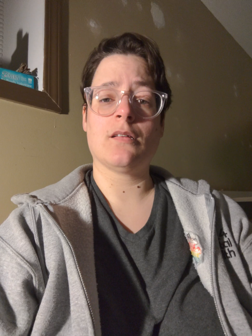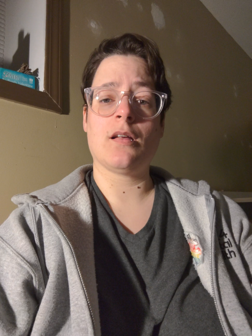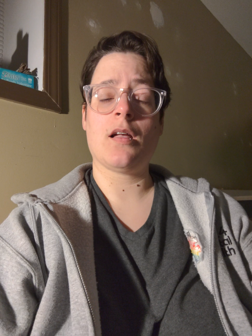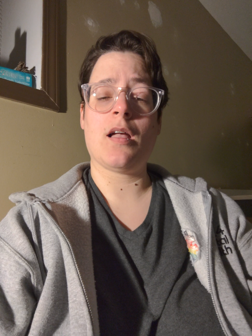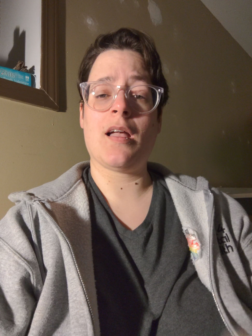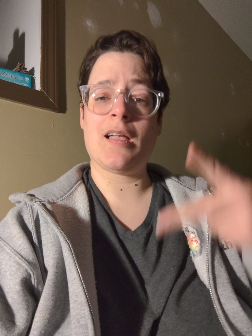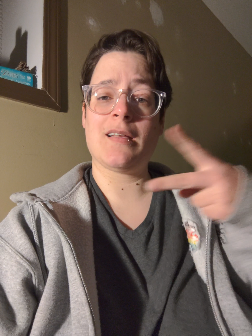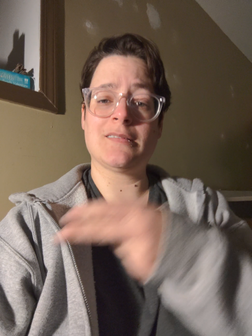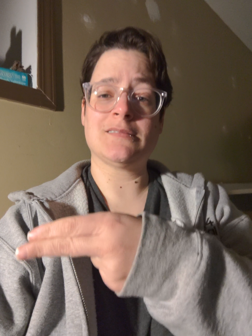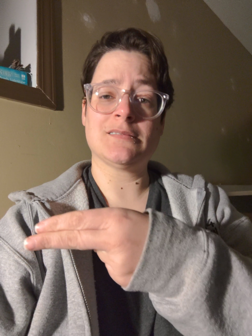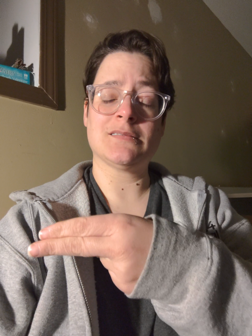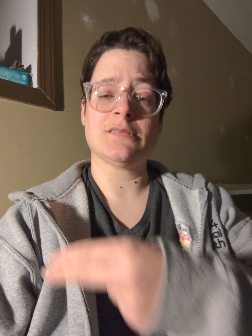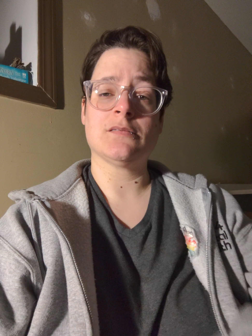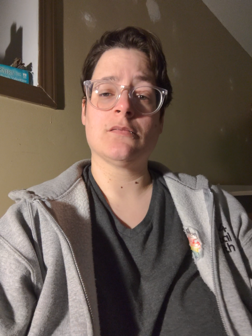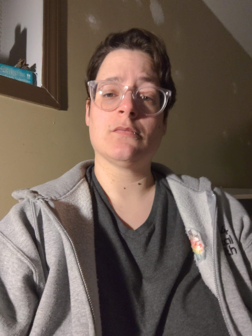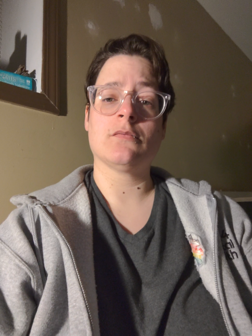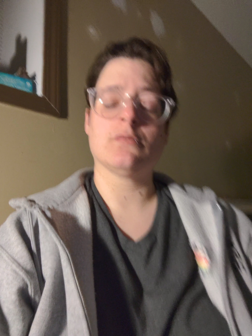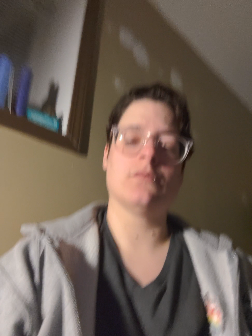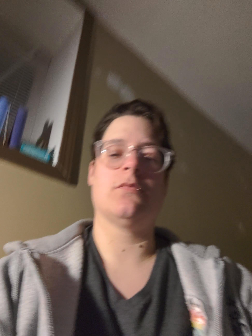cut